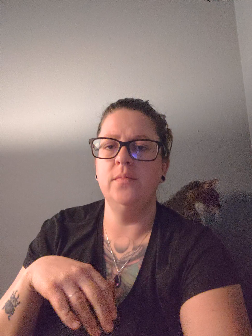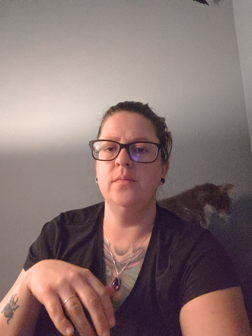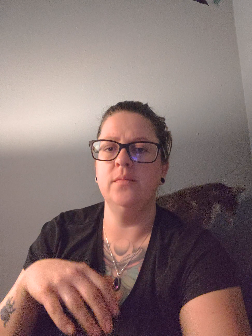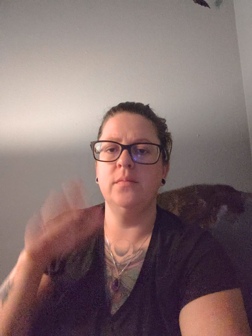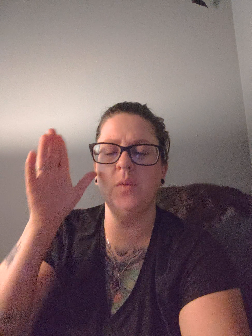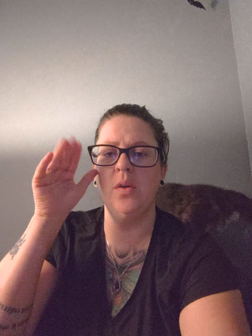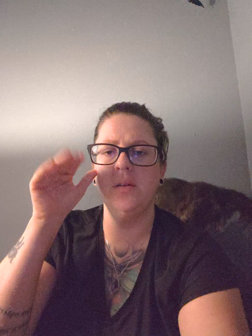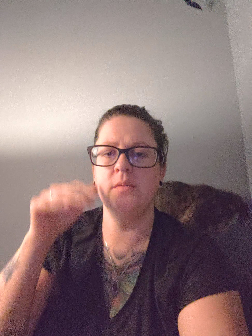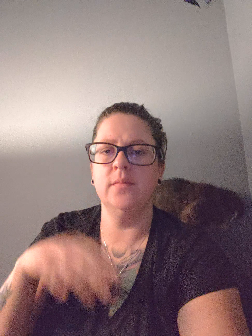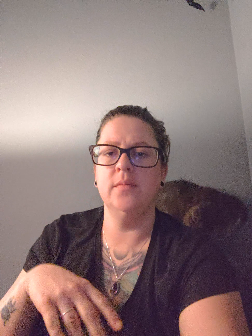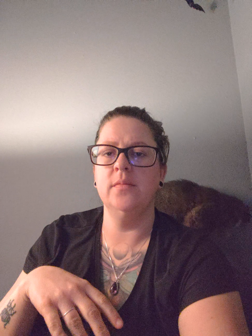donkey